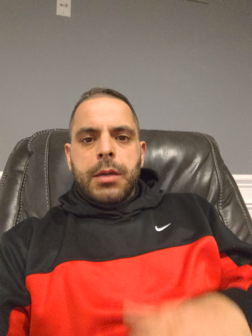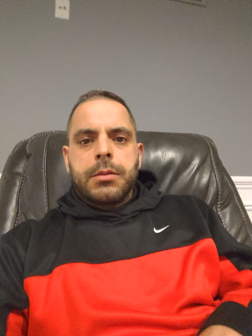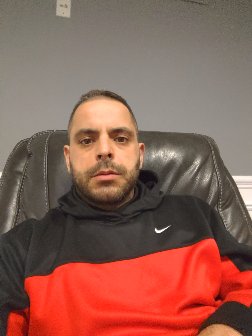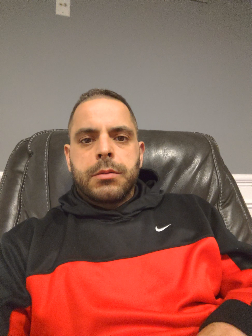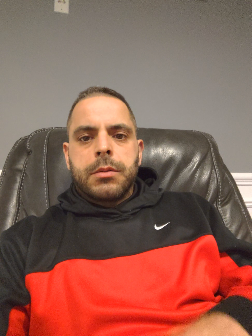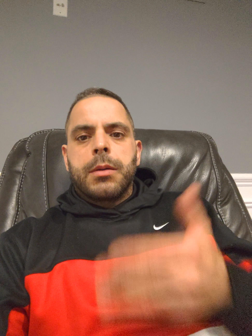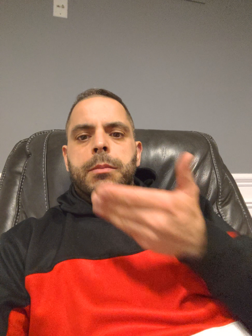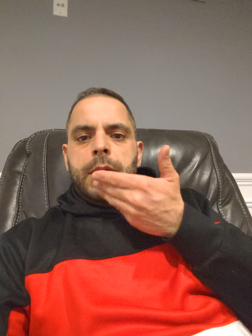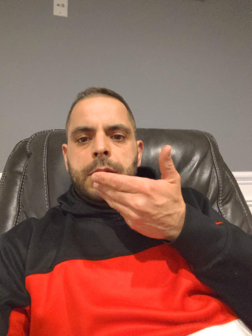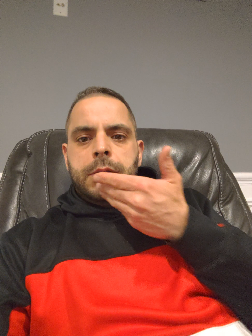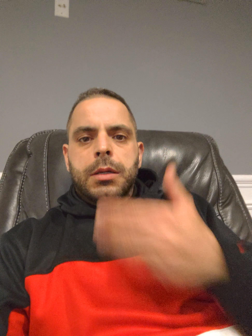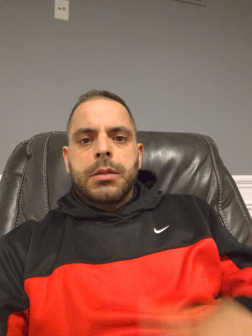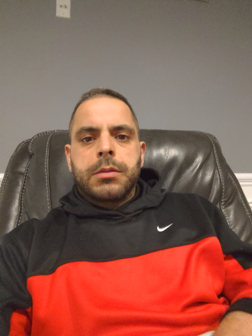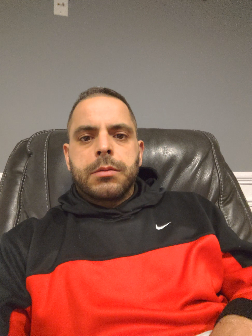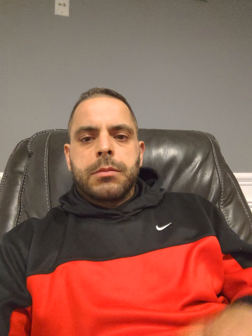pizza